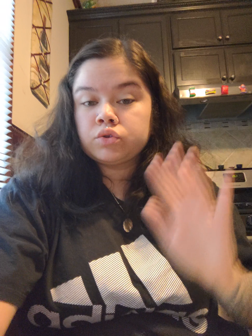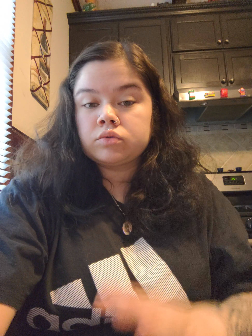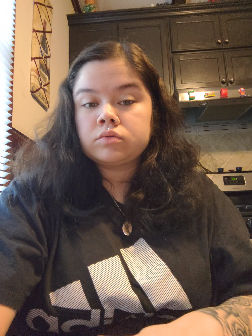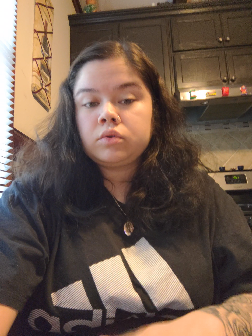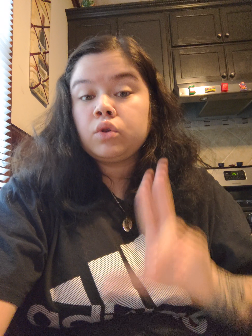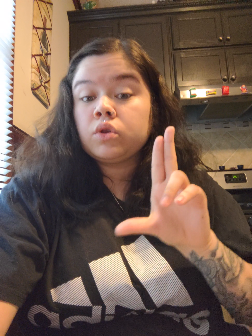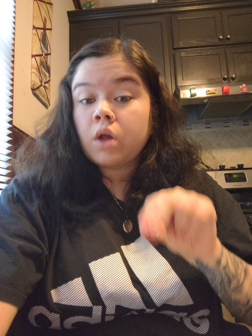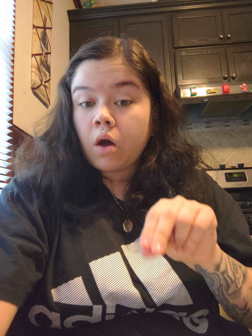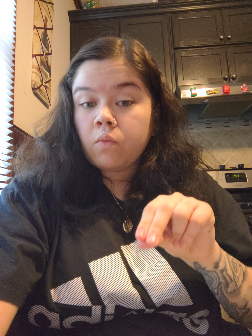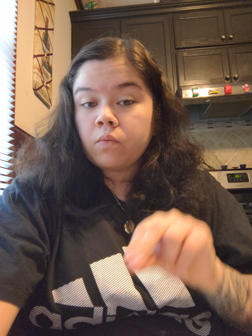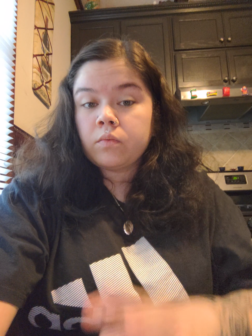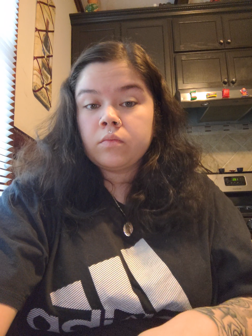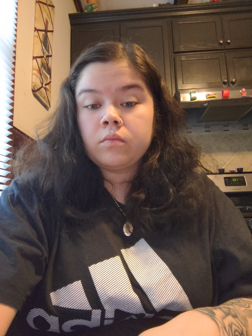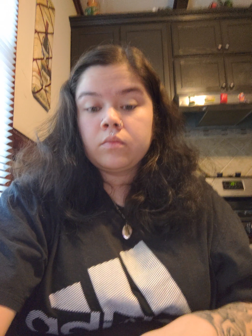no